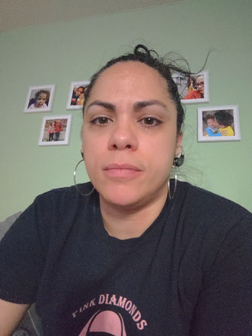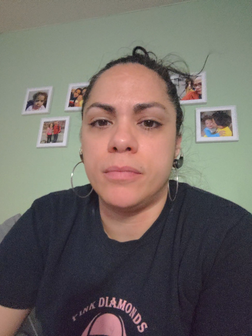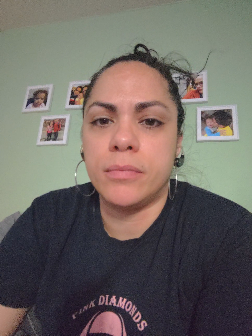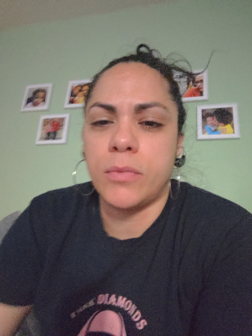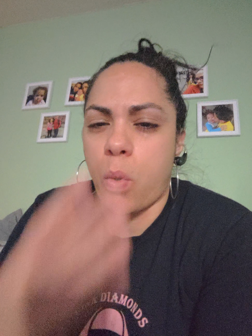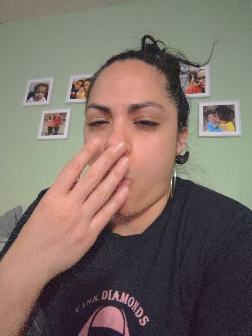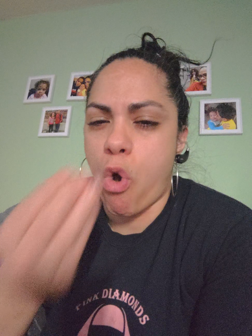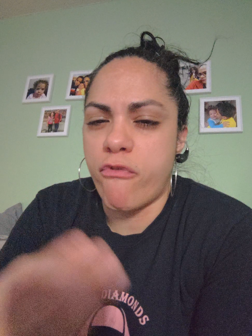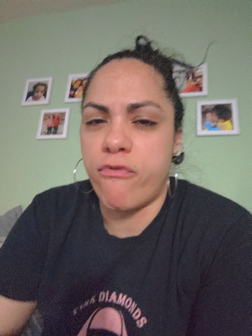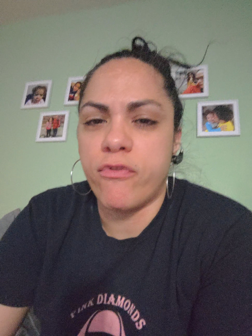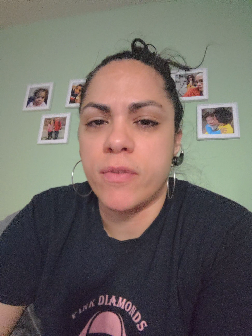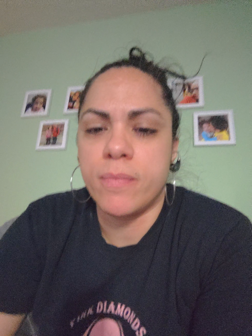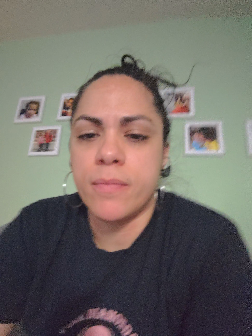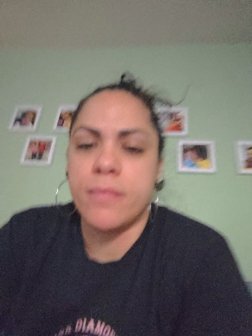wolf